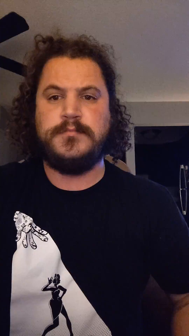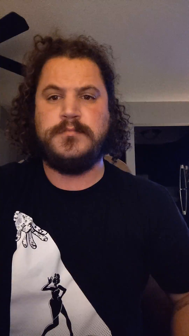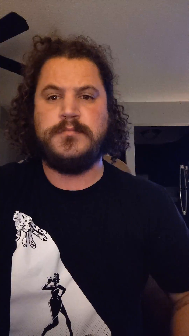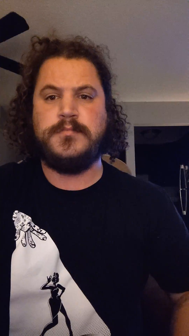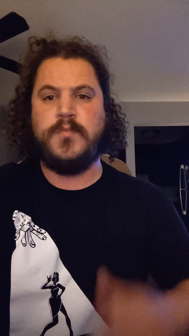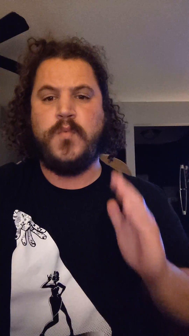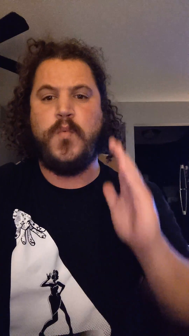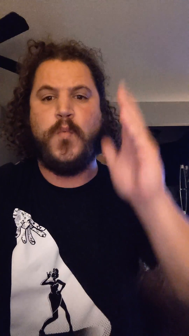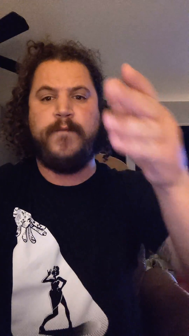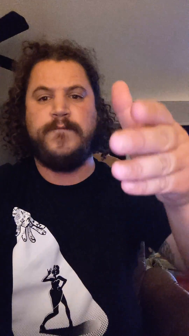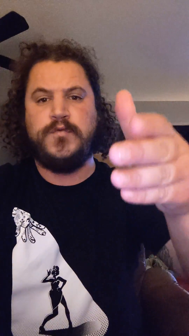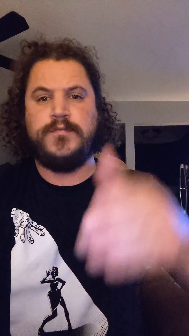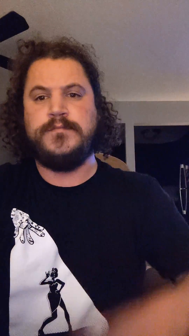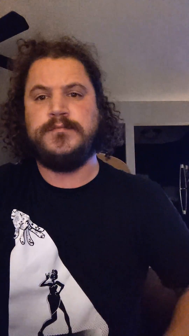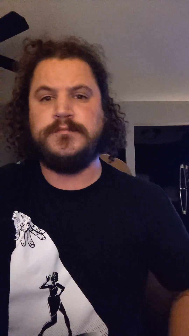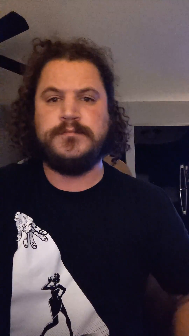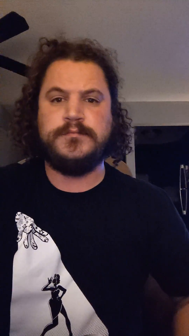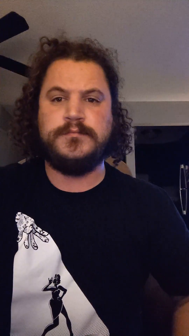over